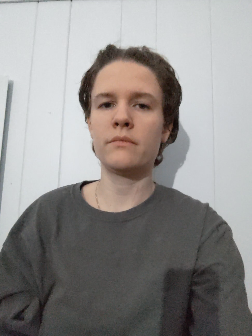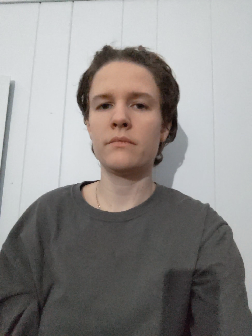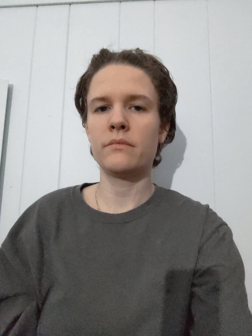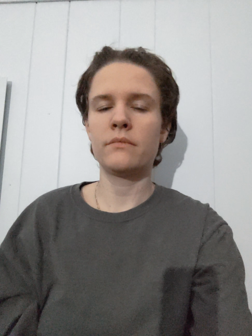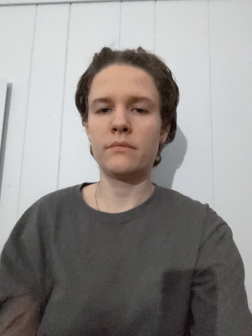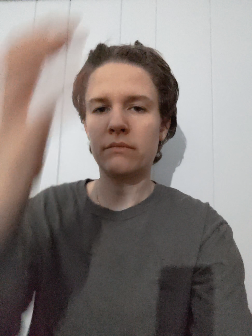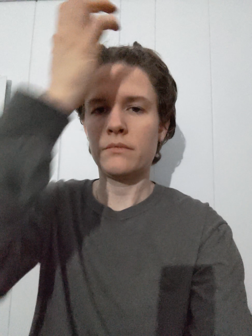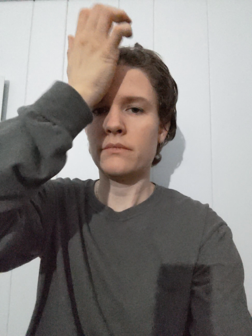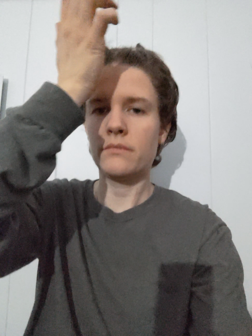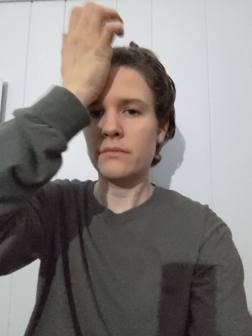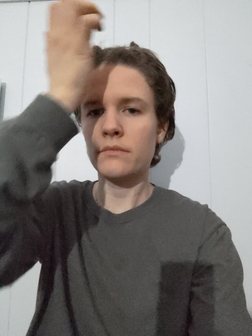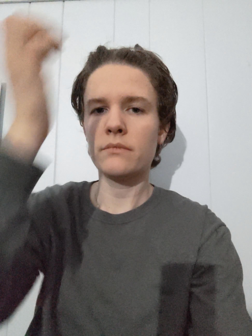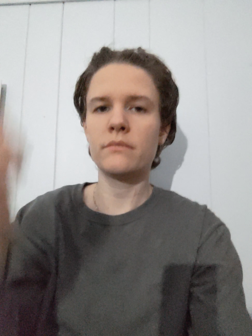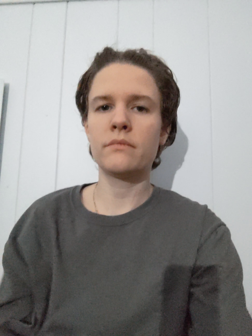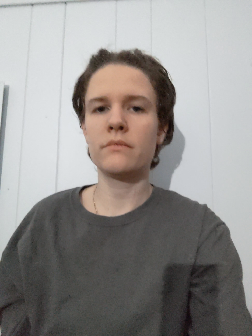garbage